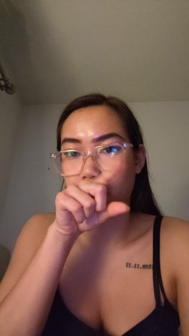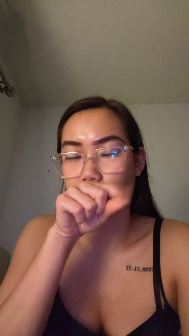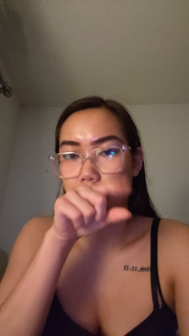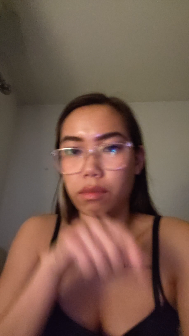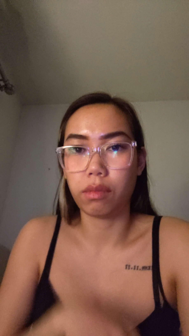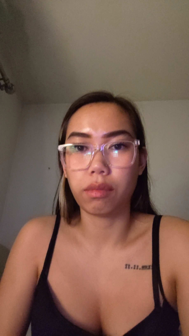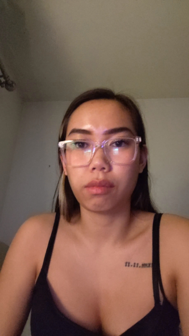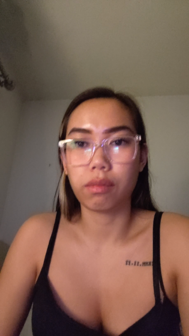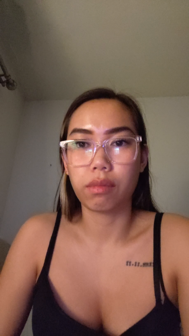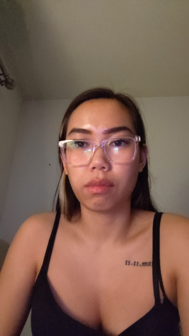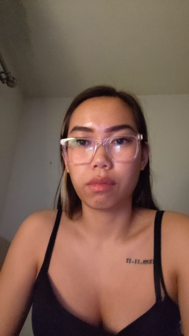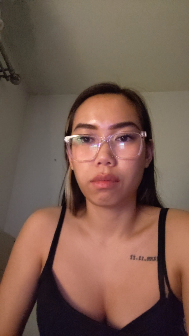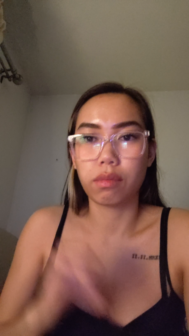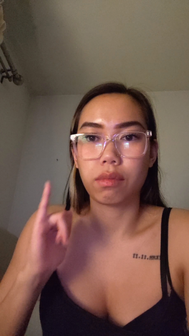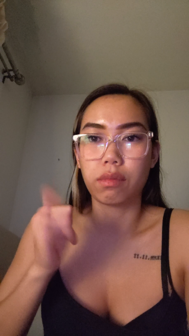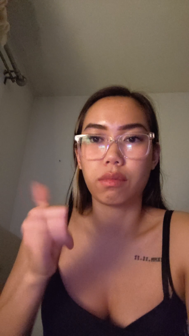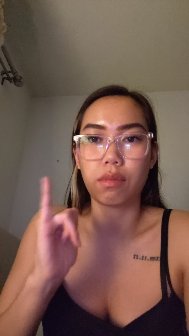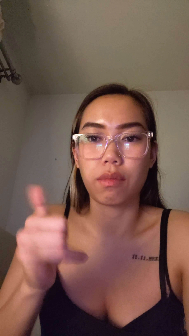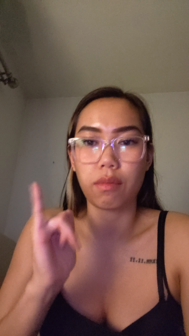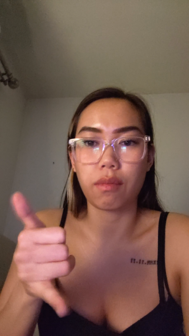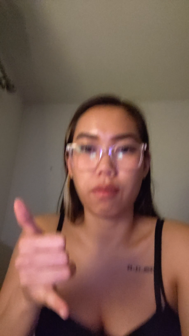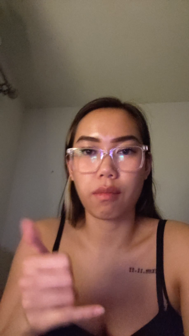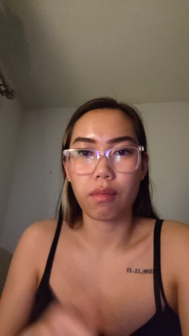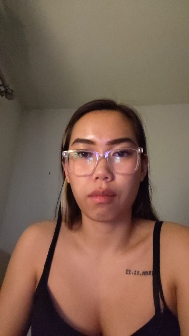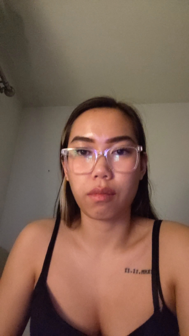rocking chair